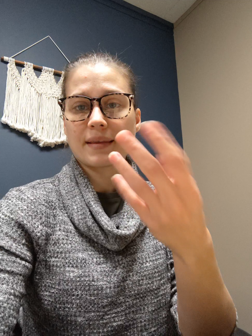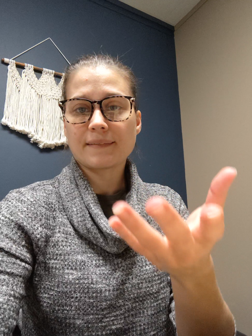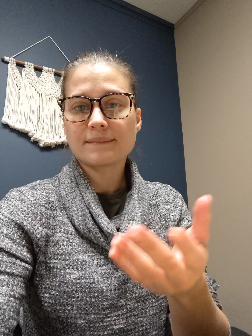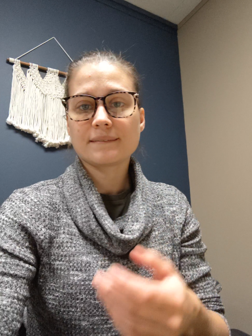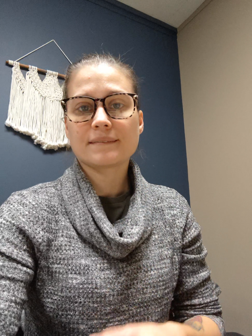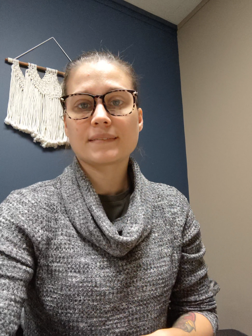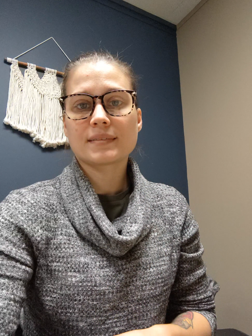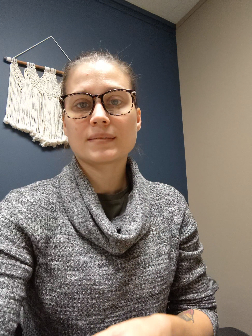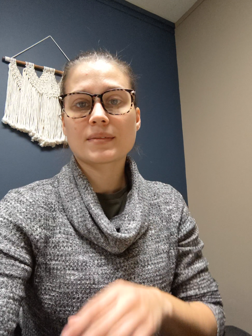give